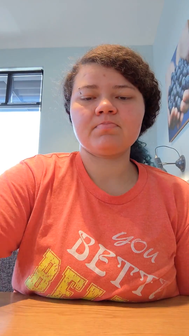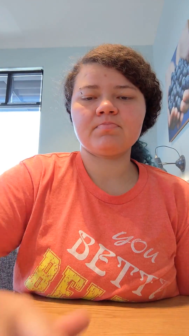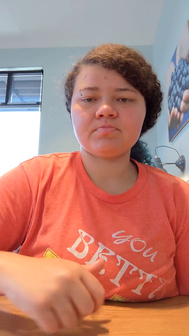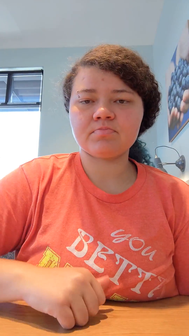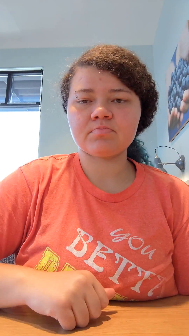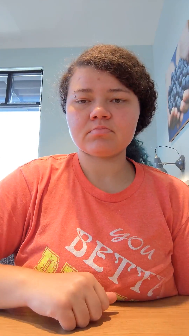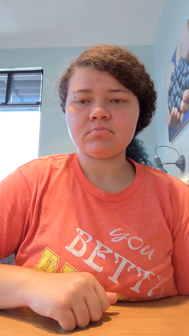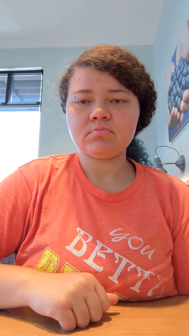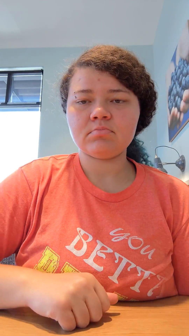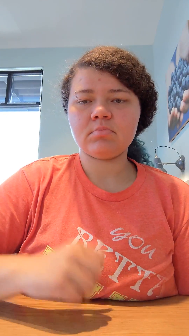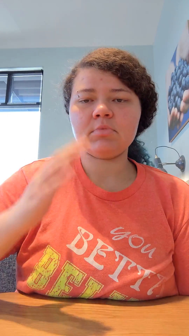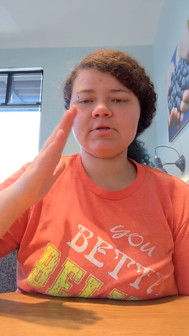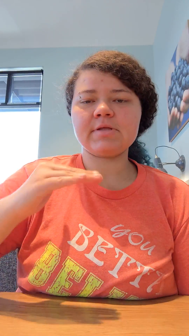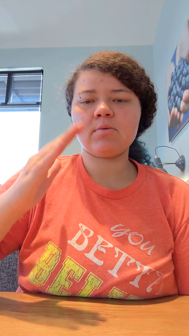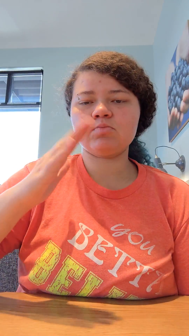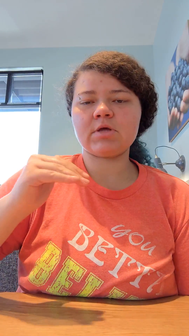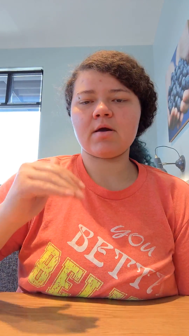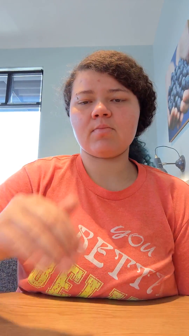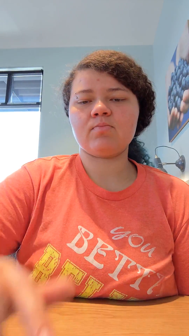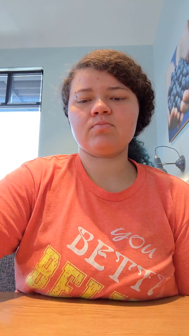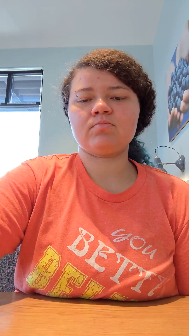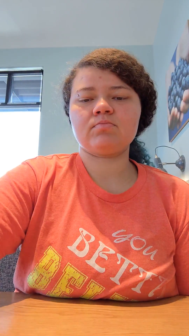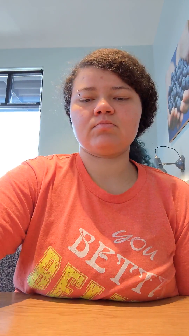downtown